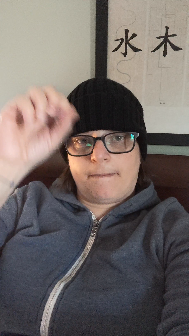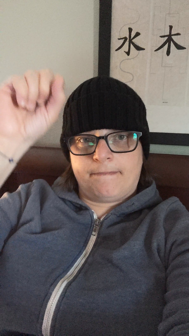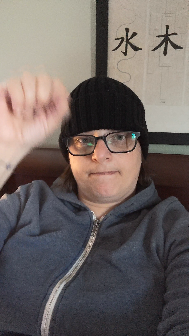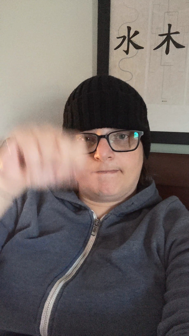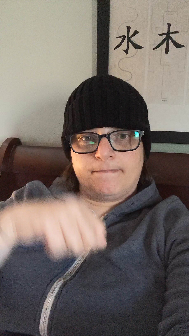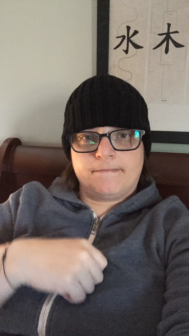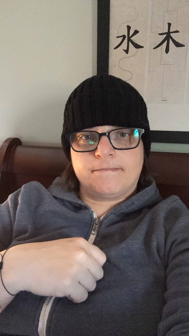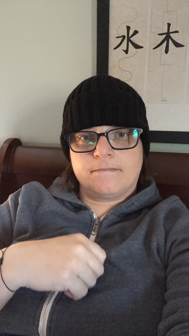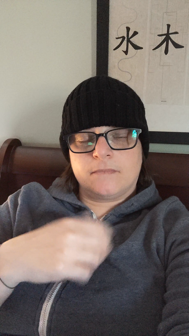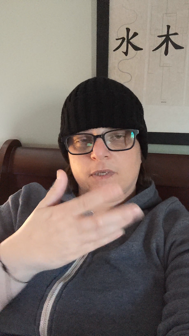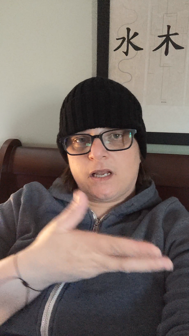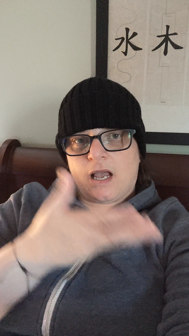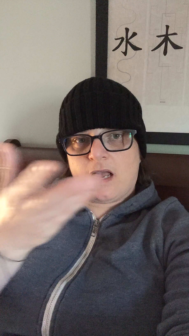carry